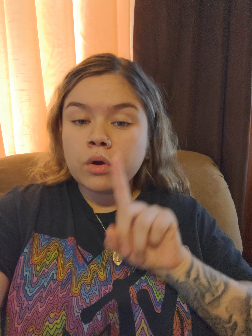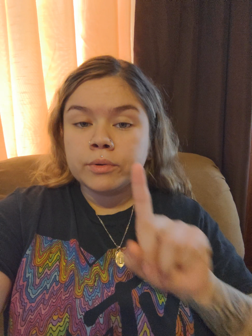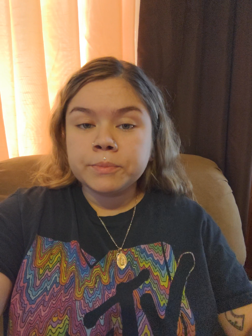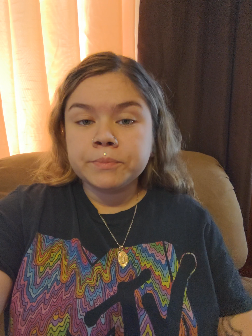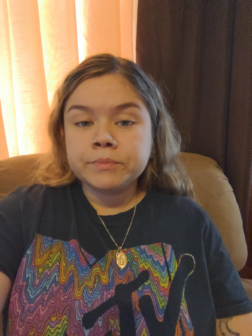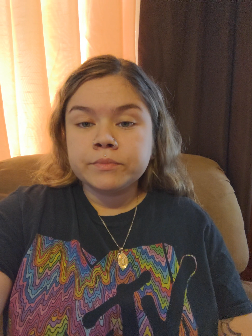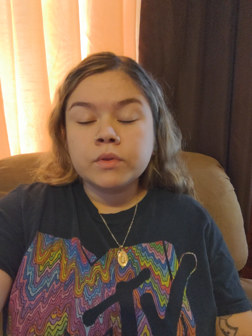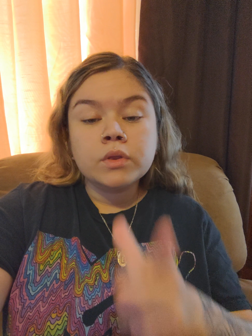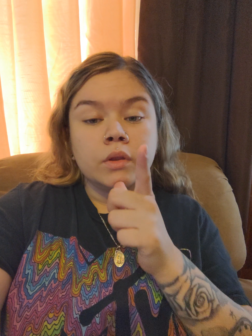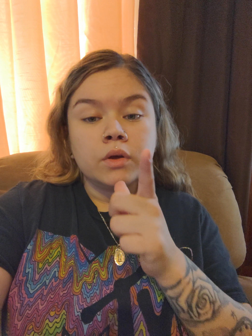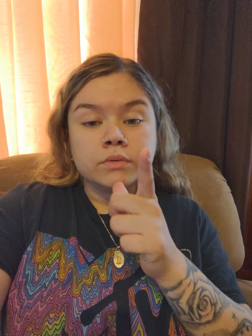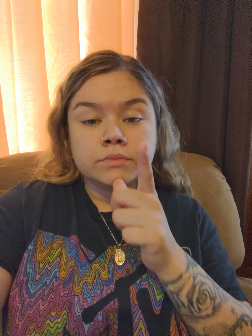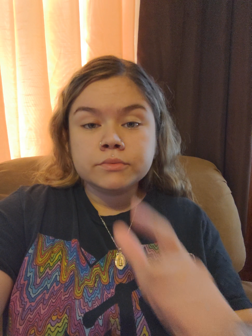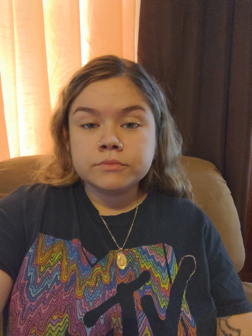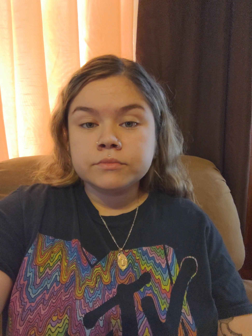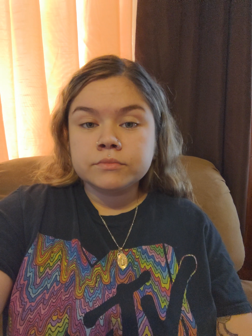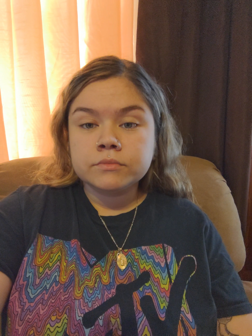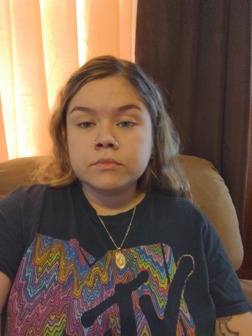lunch